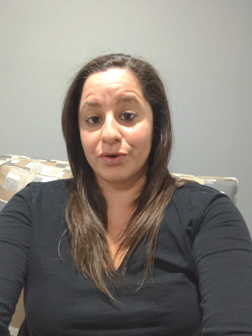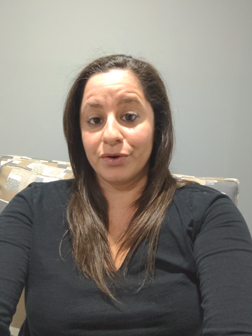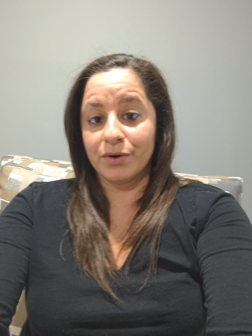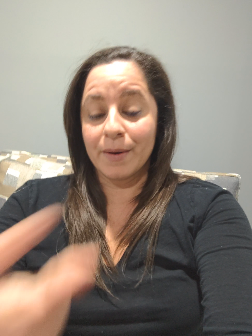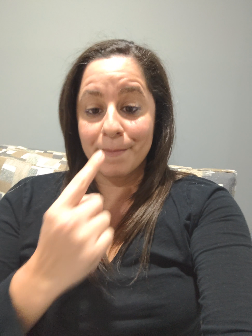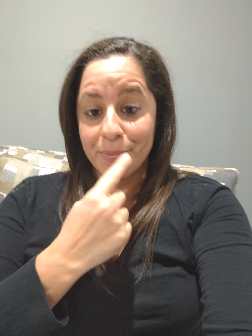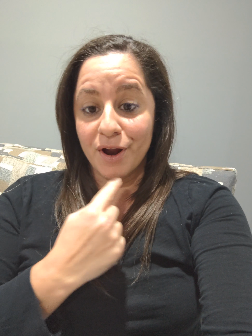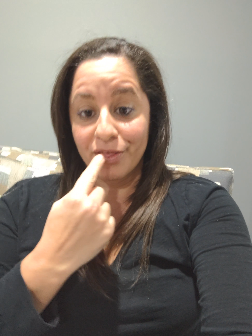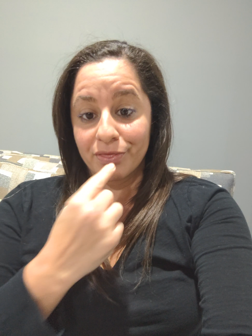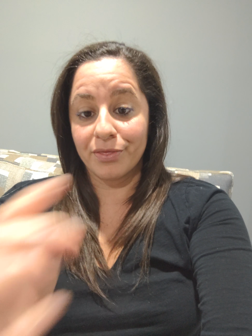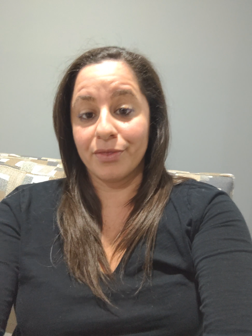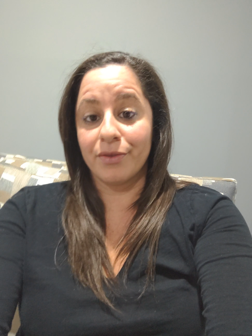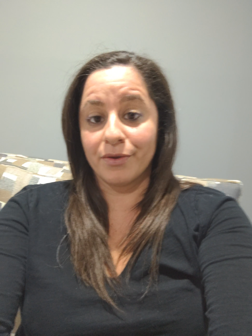mouth